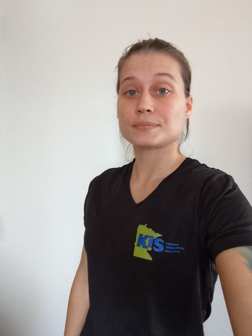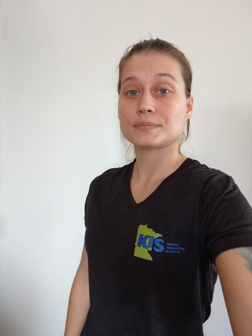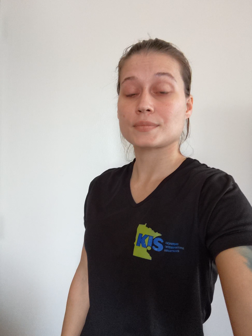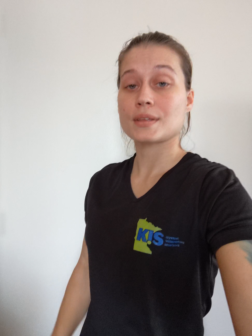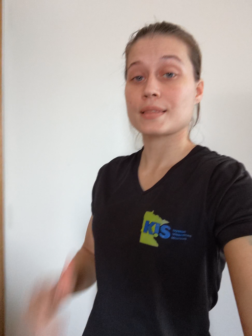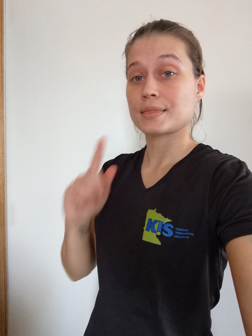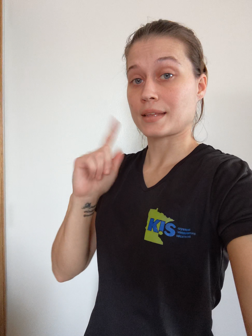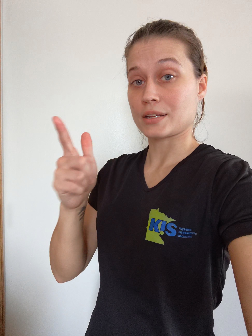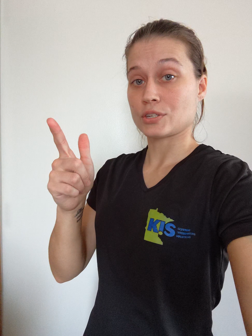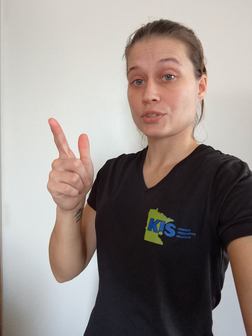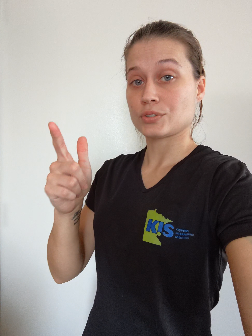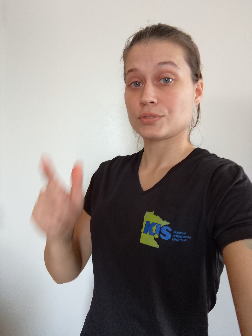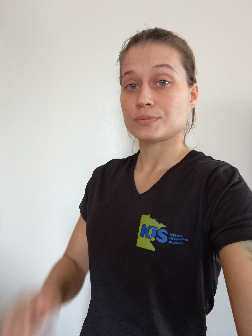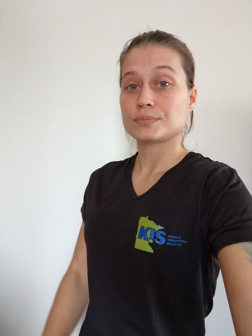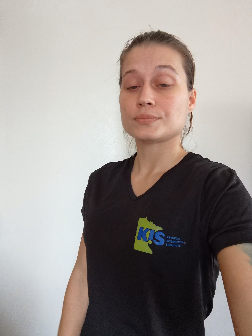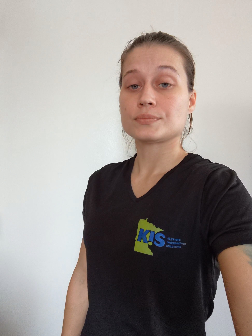later